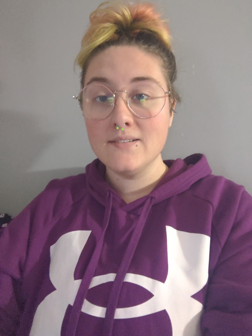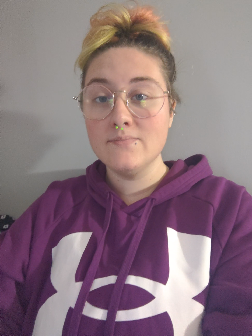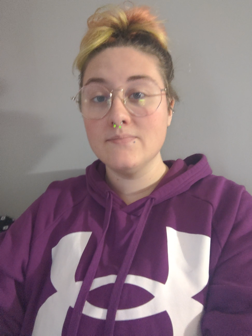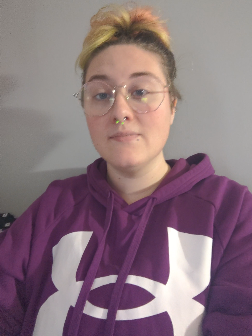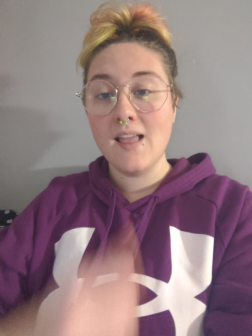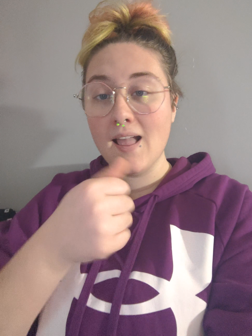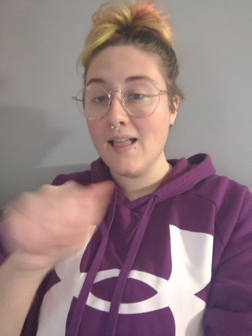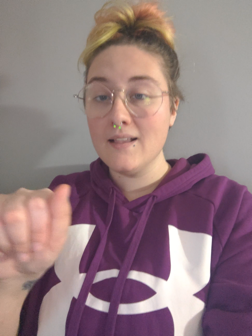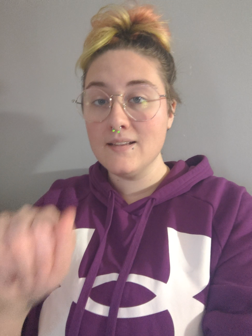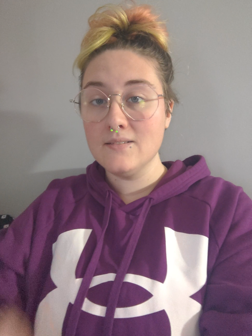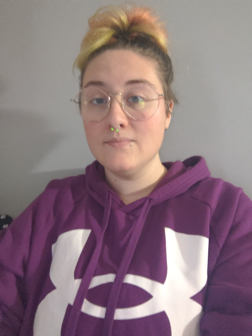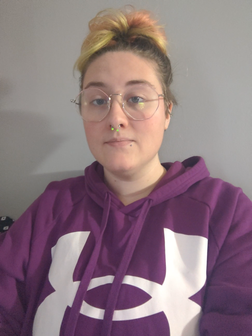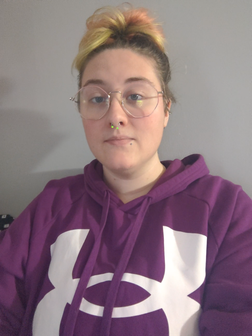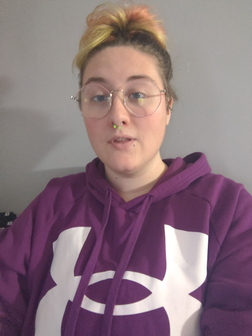any